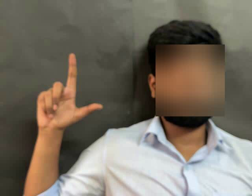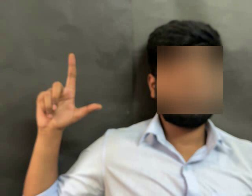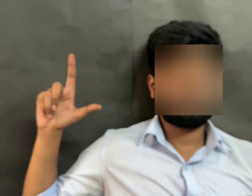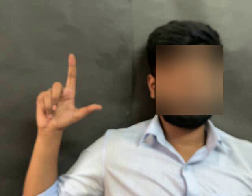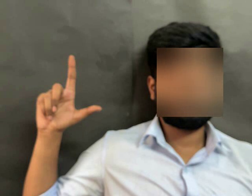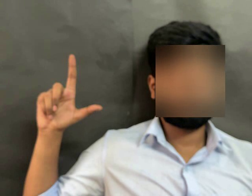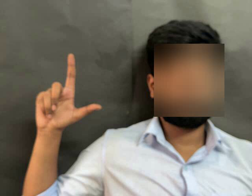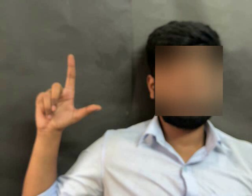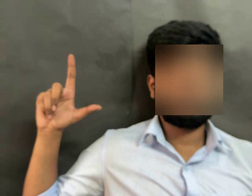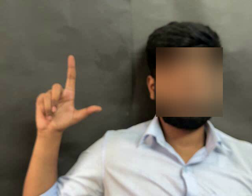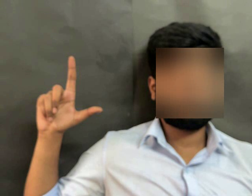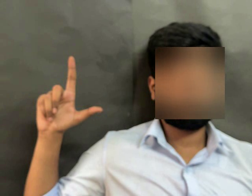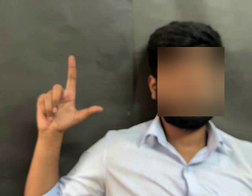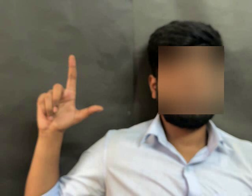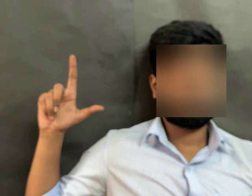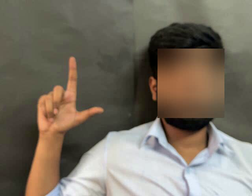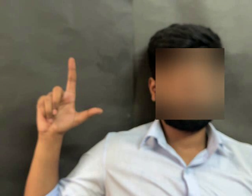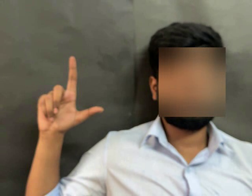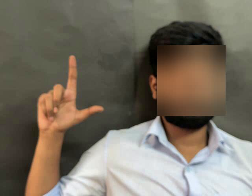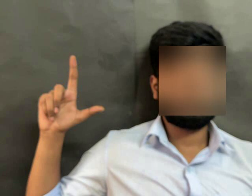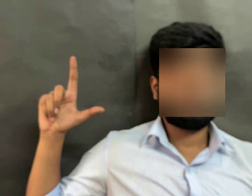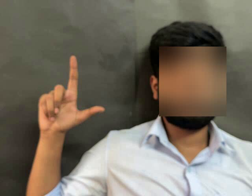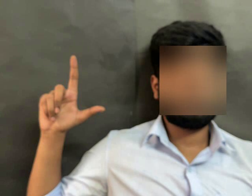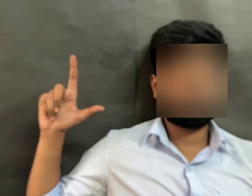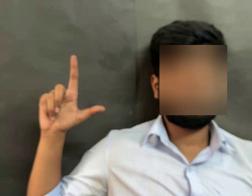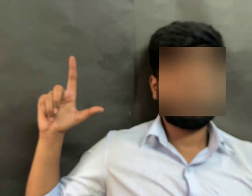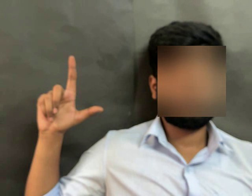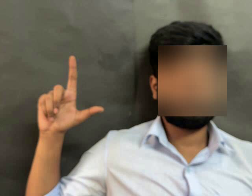L